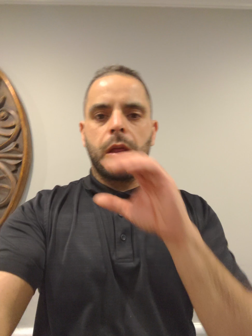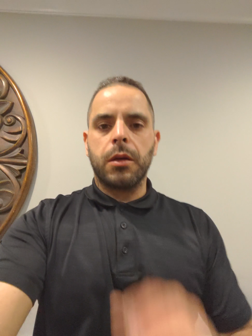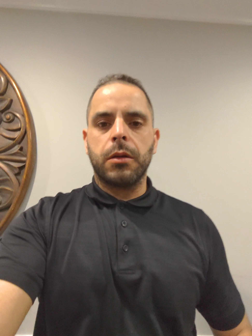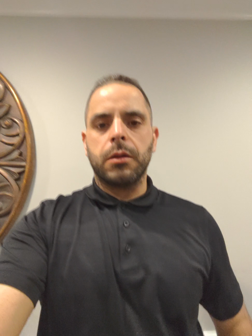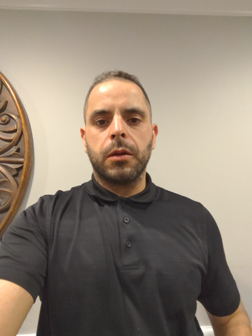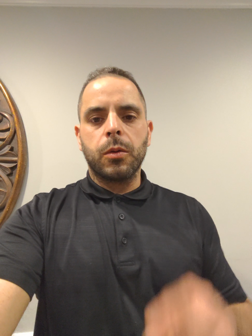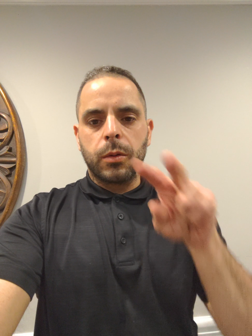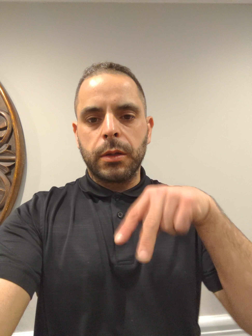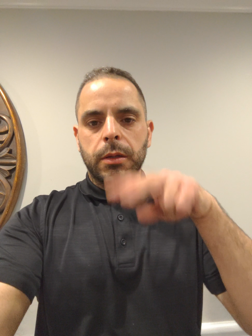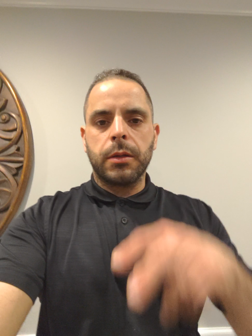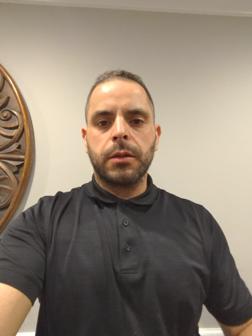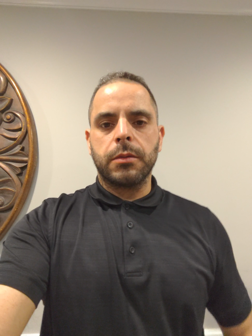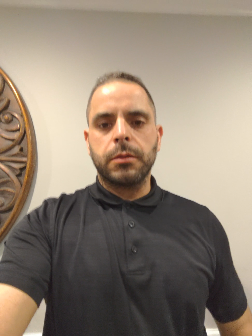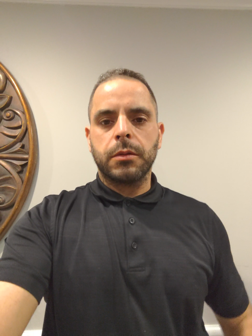read